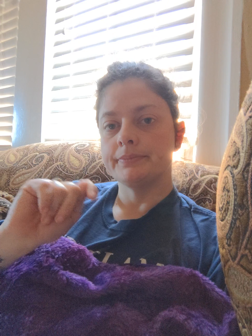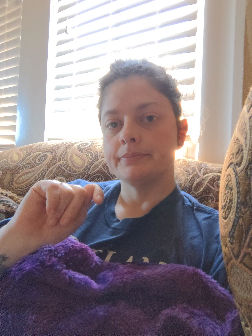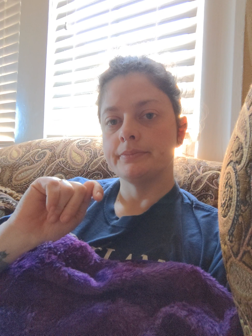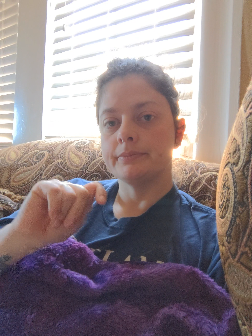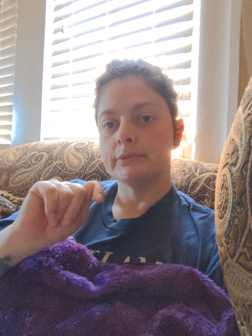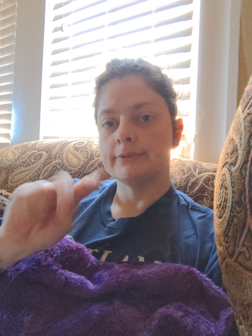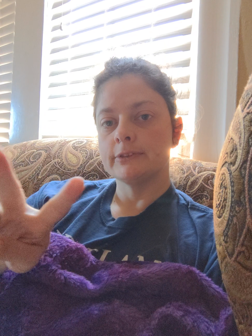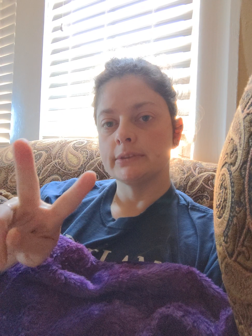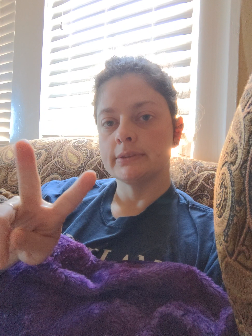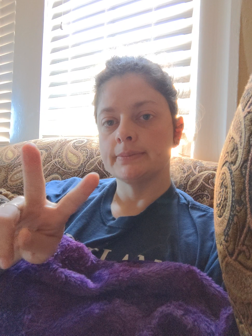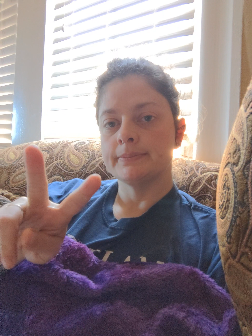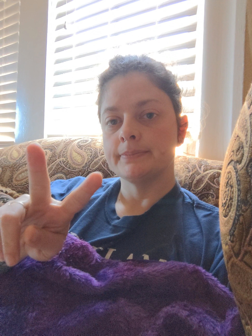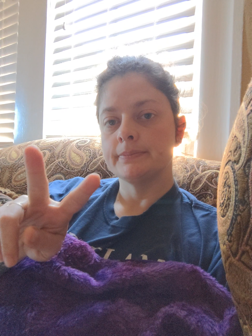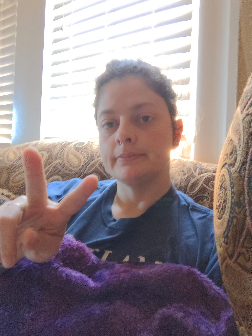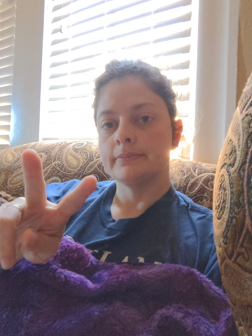TV